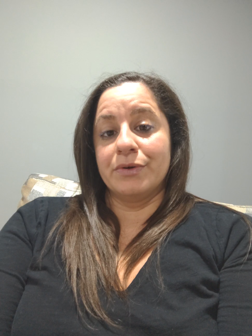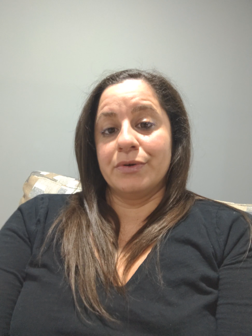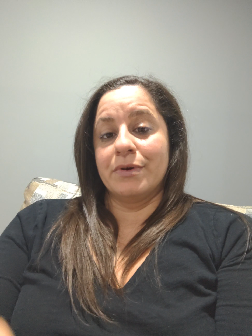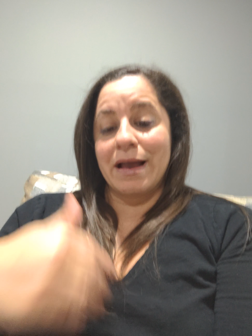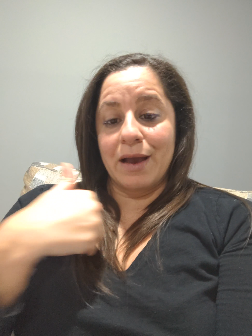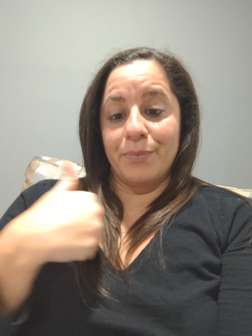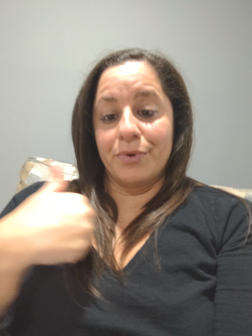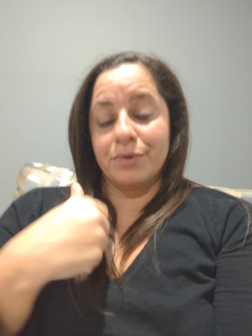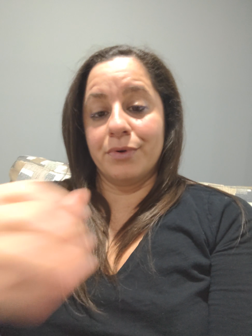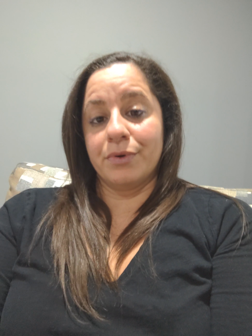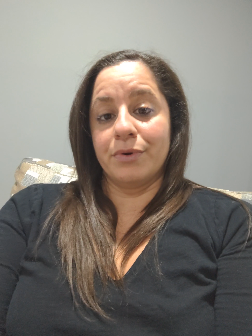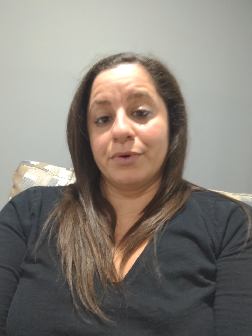animal